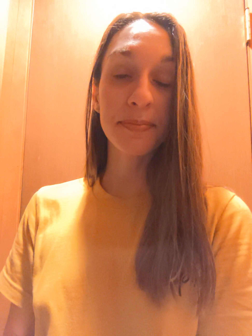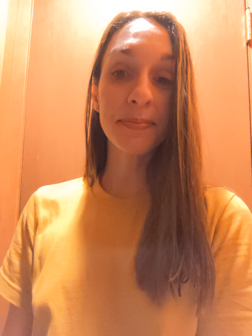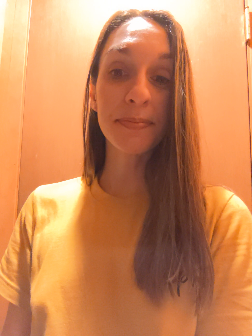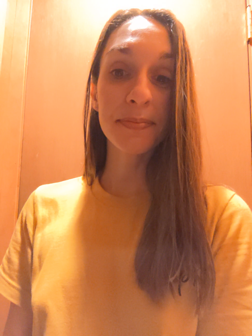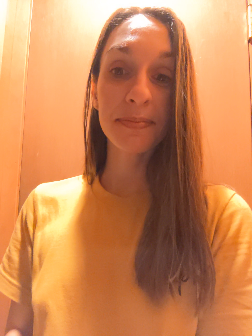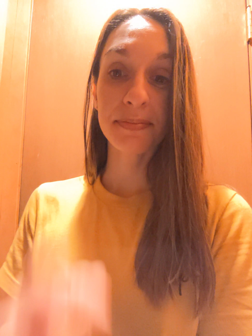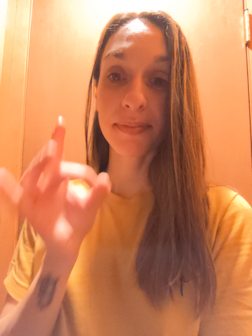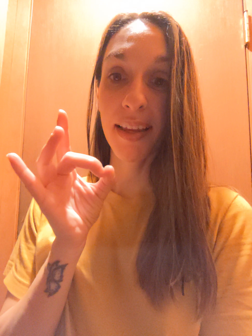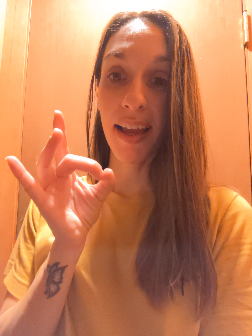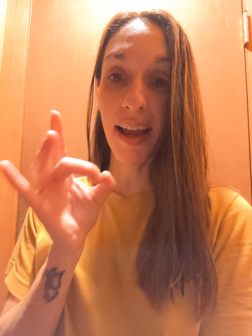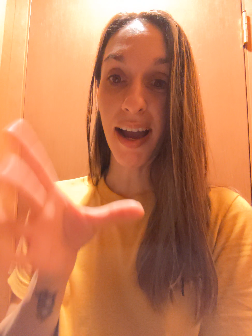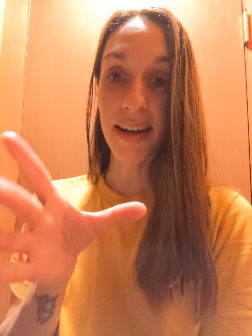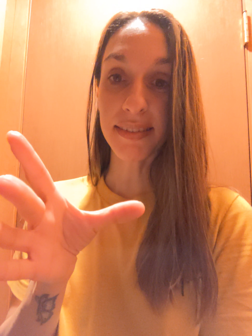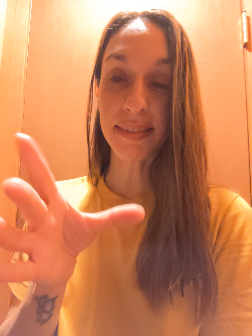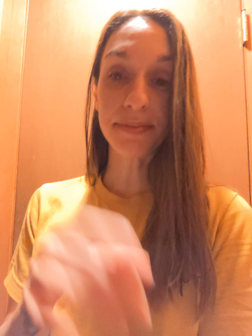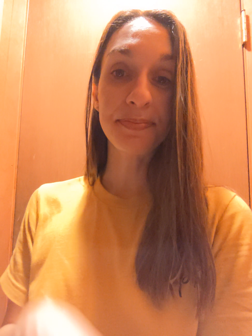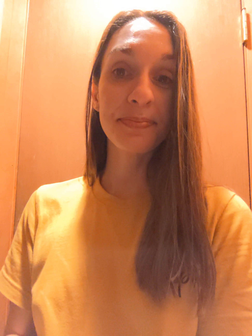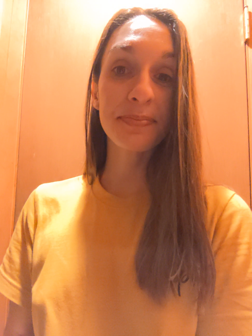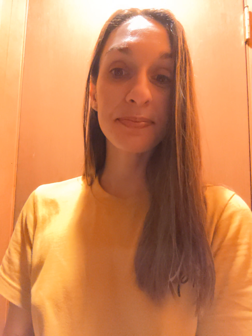hate